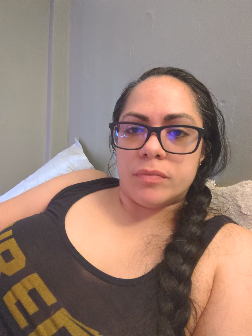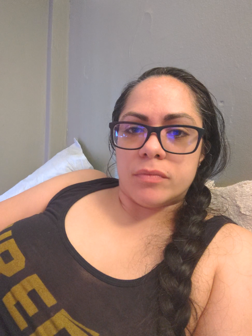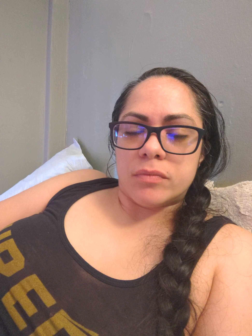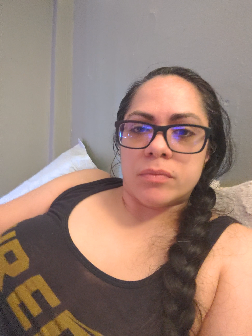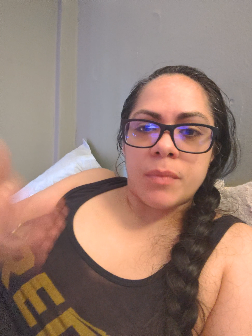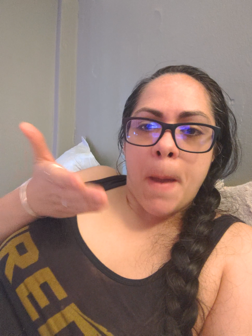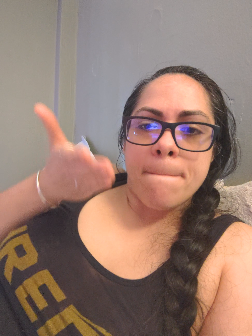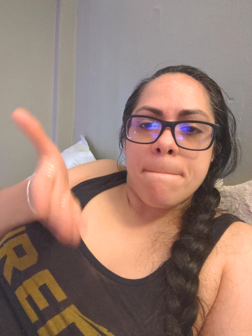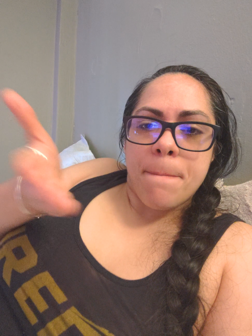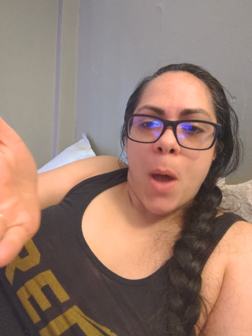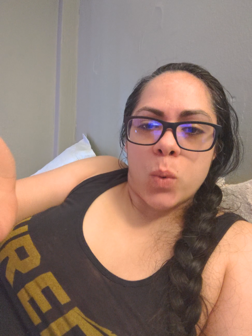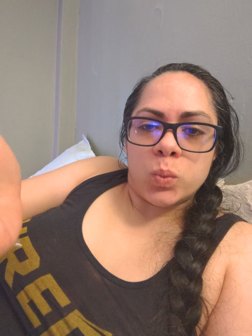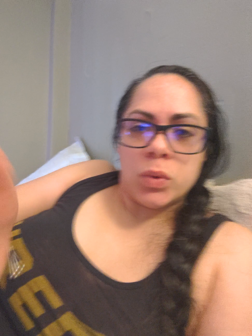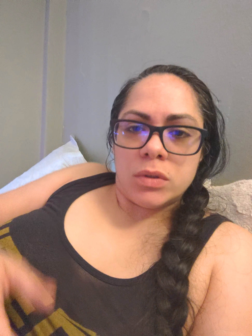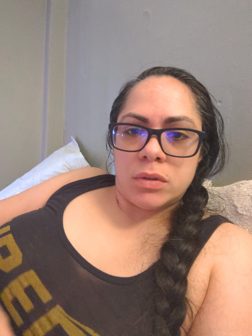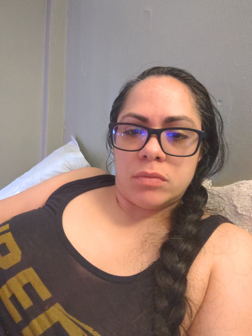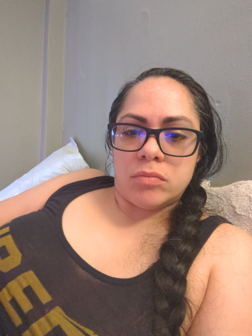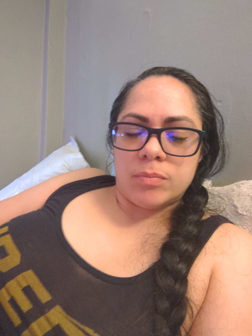boat